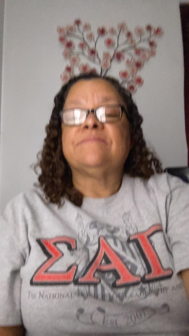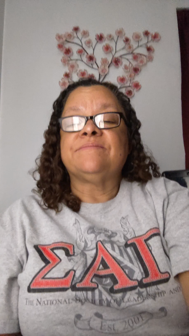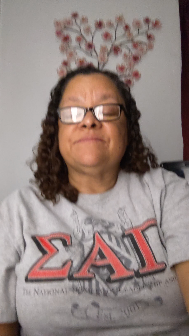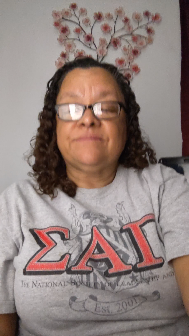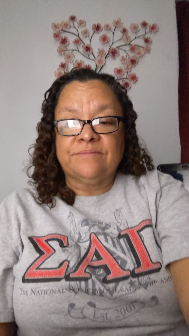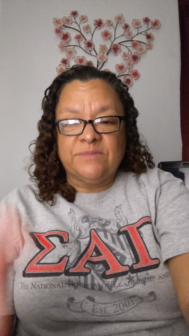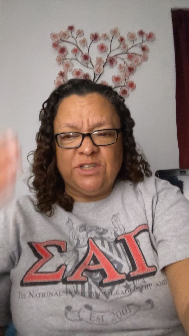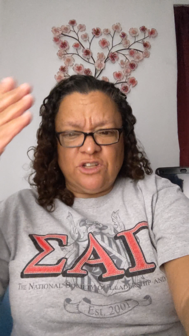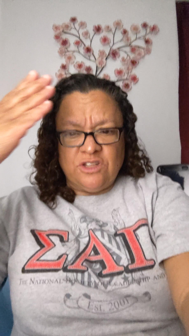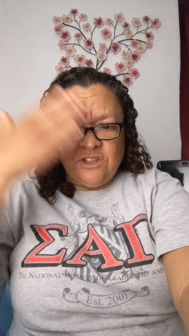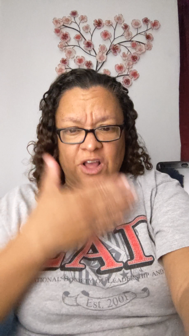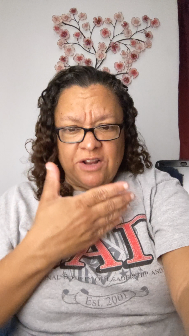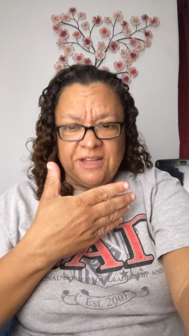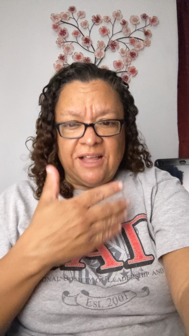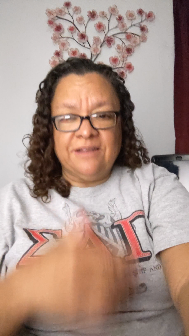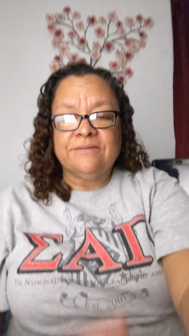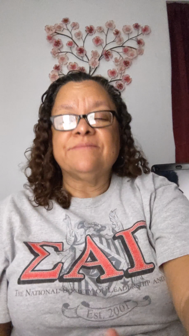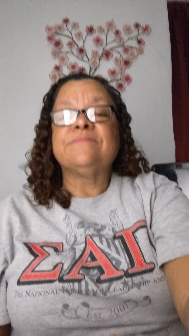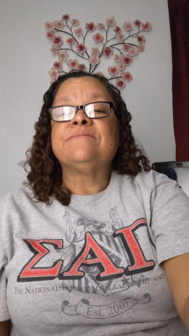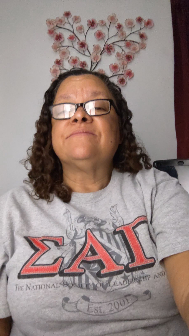dark